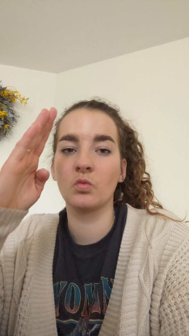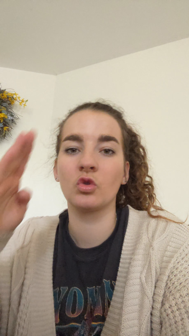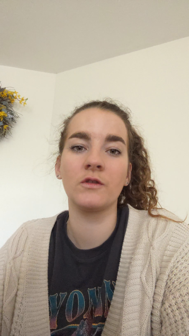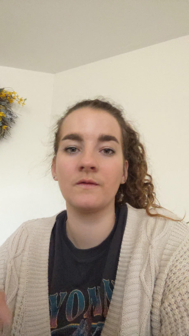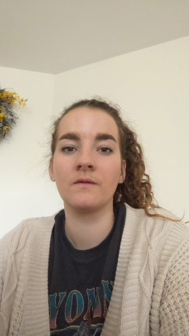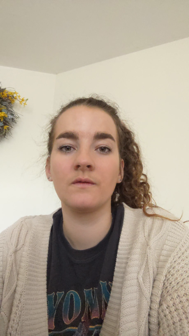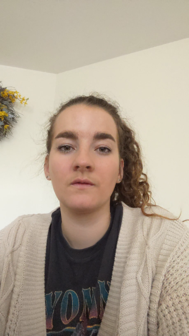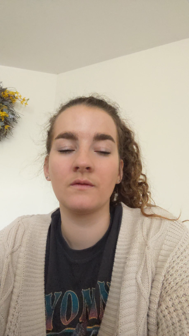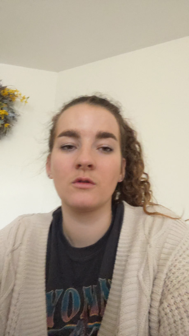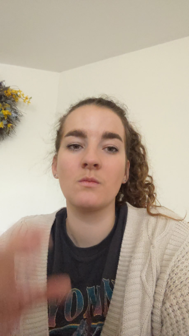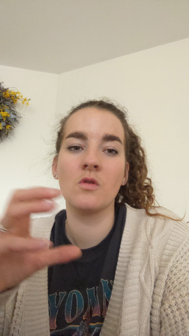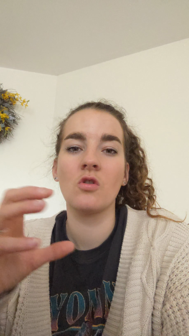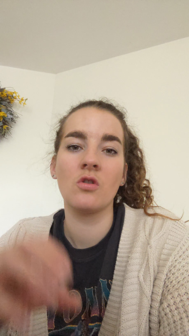ball